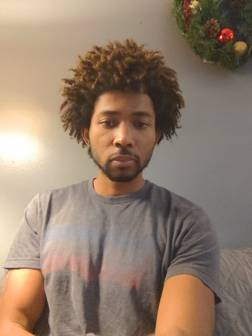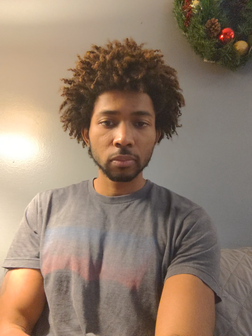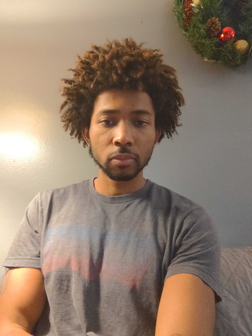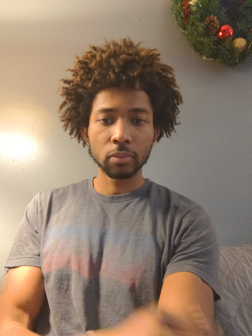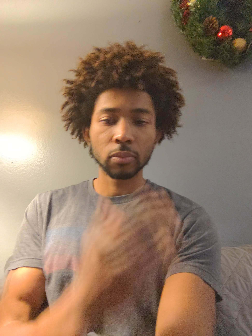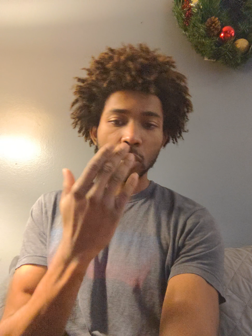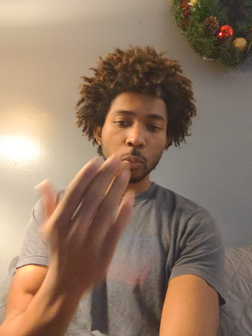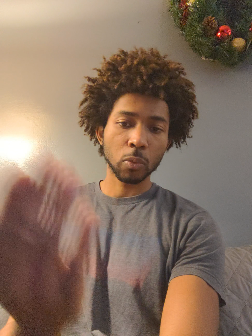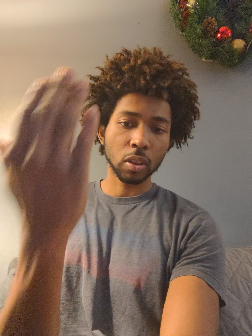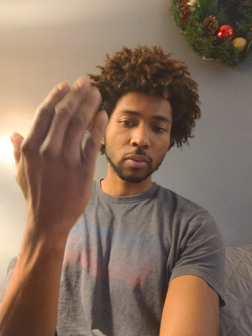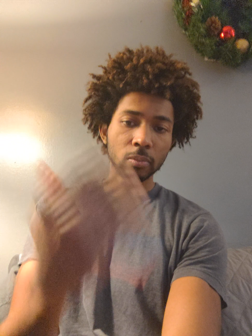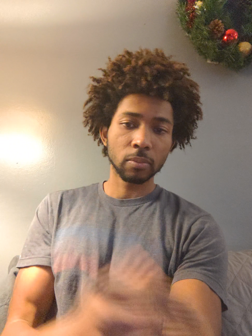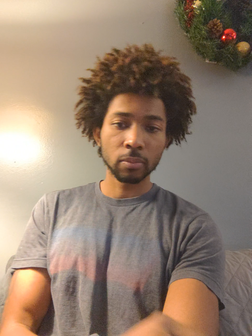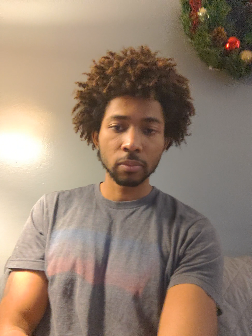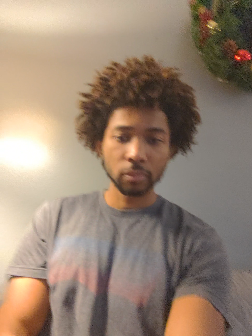morning